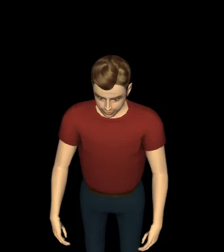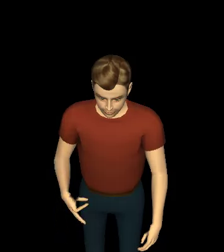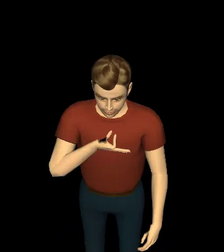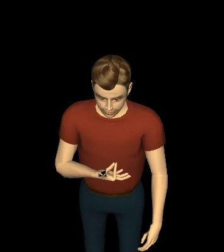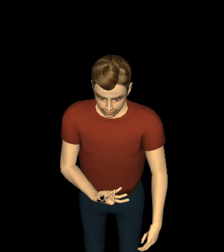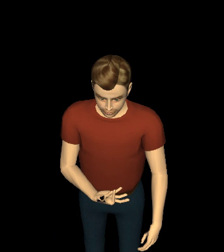ابن